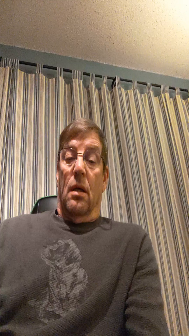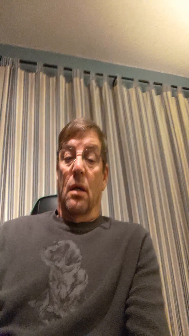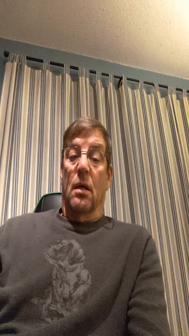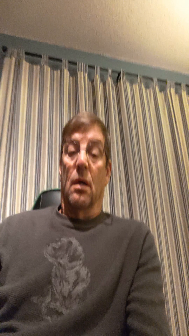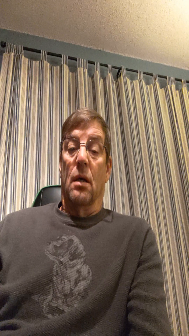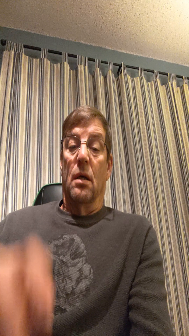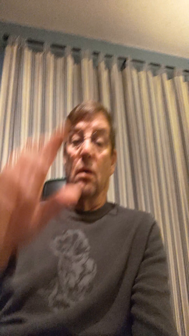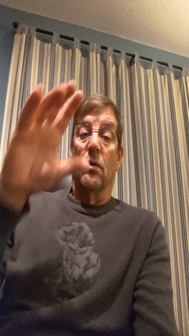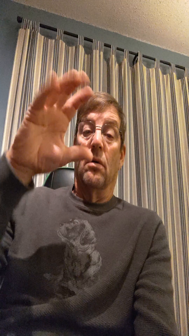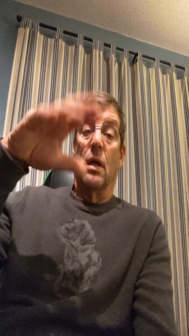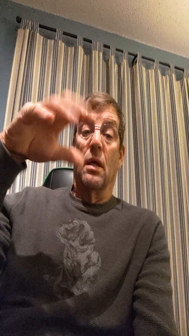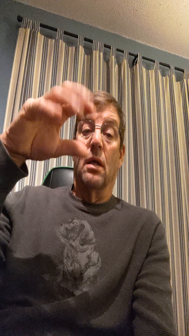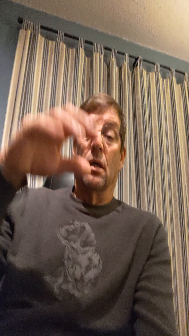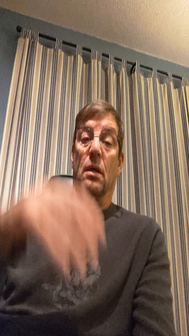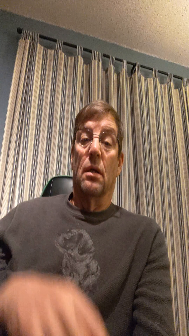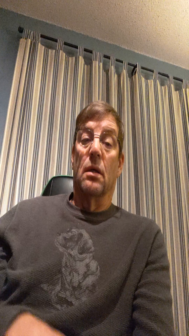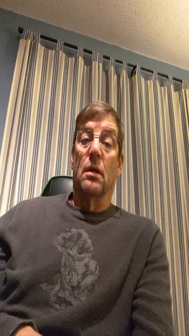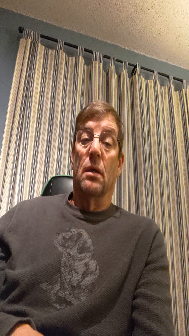rain